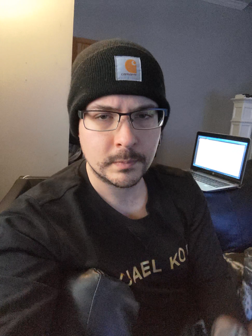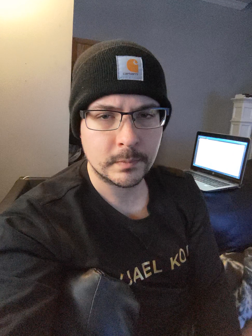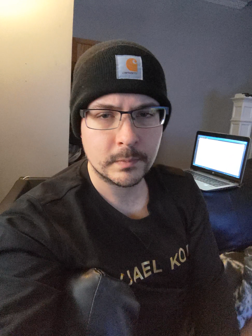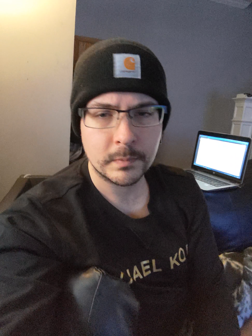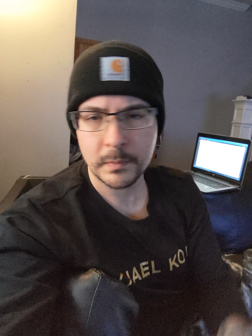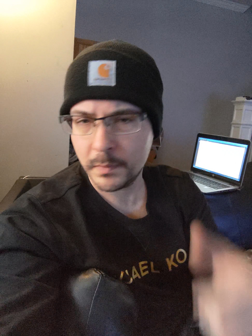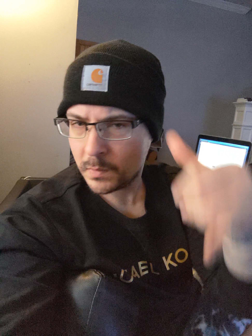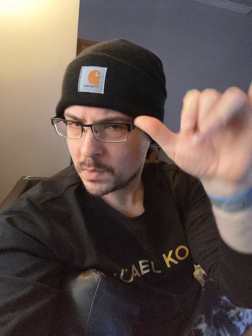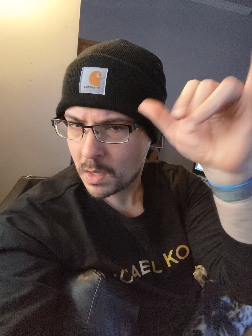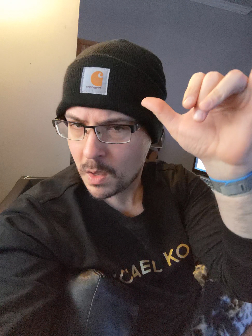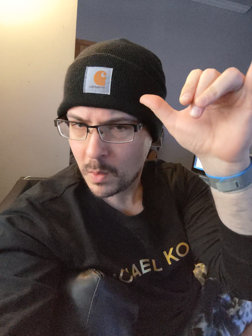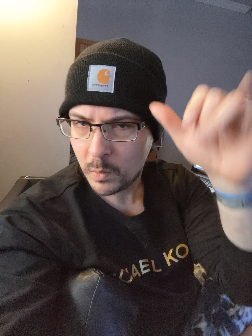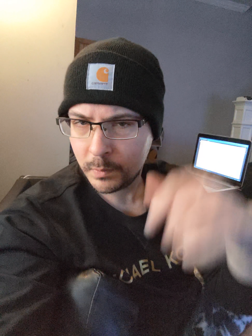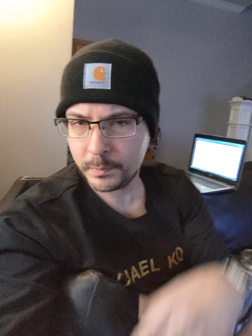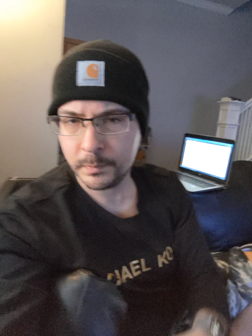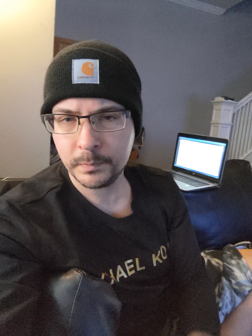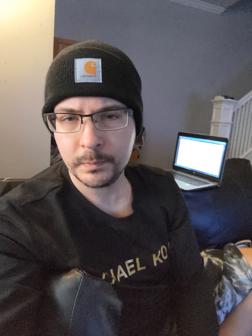cow